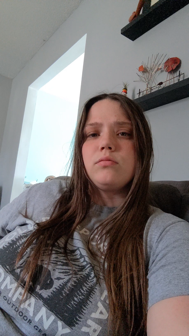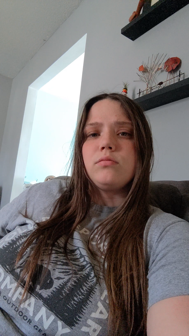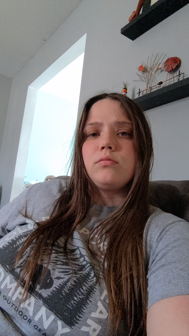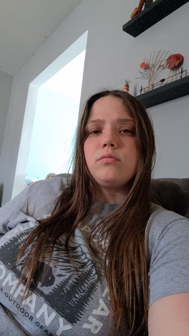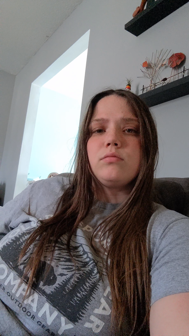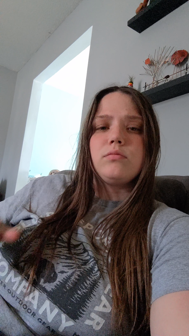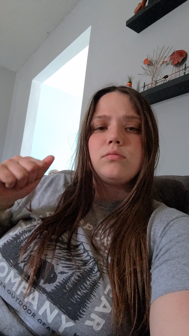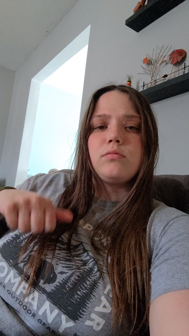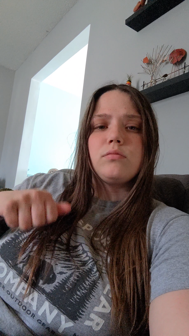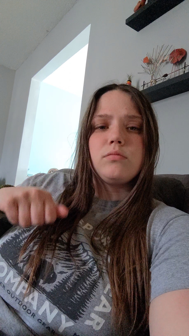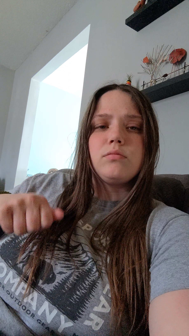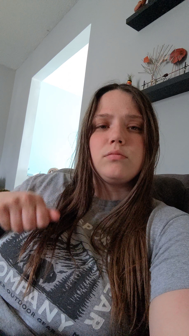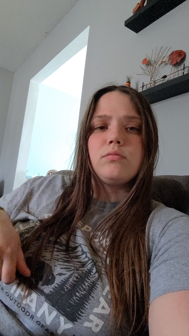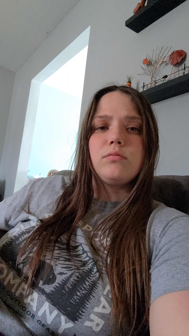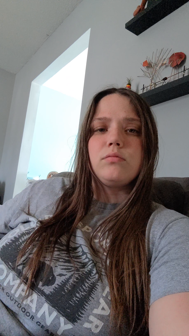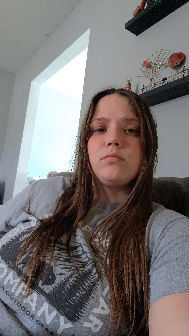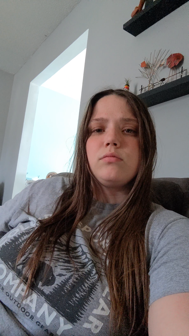rock